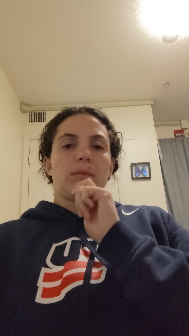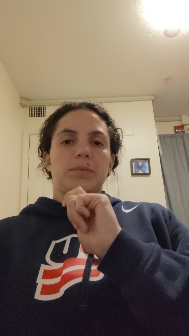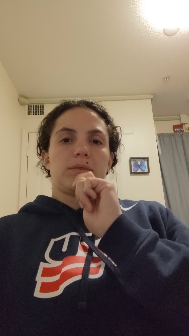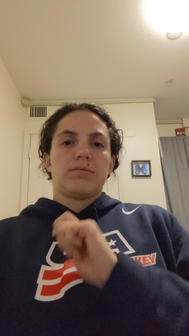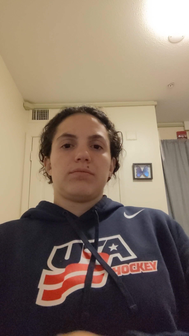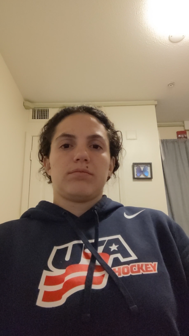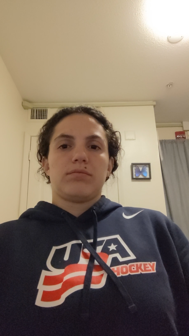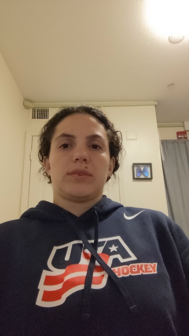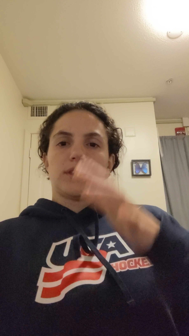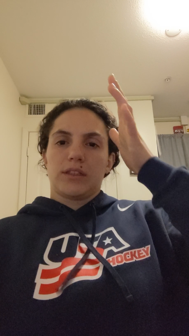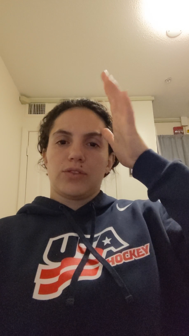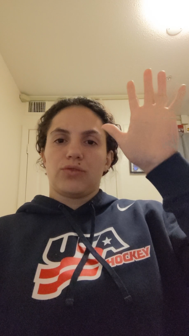deer